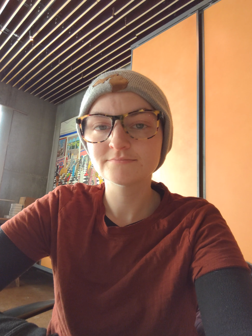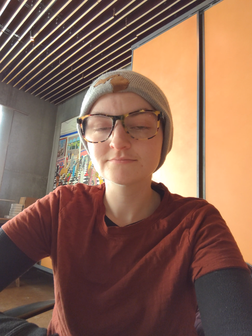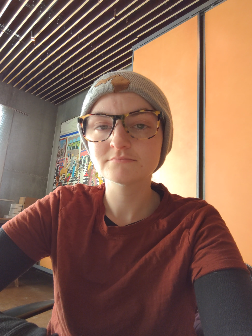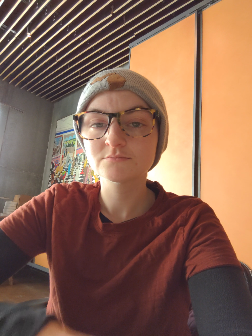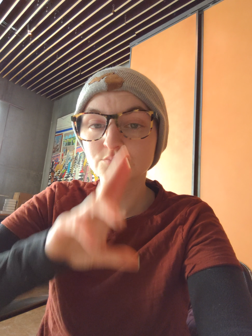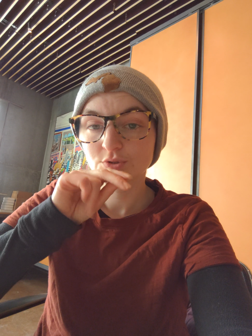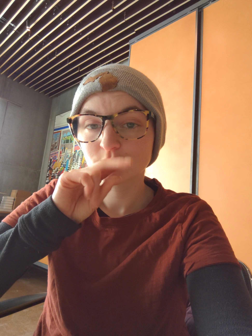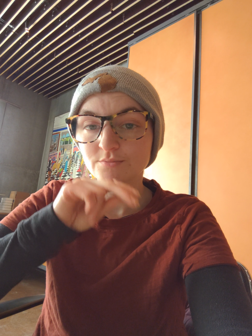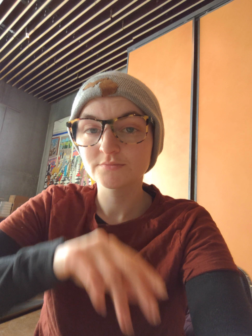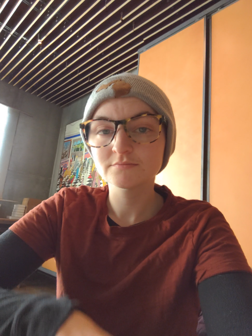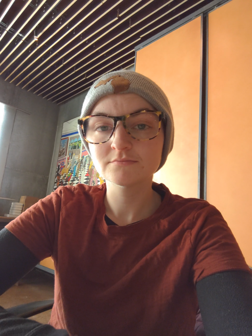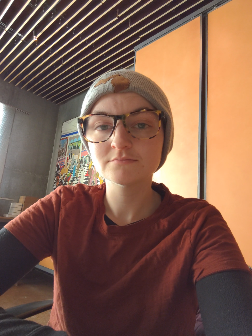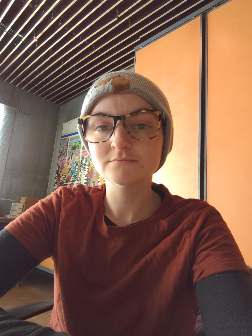goose